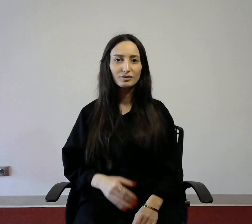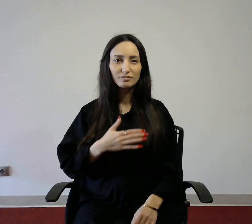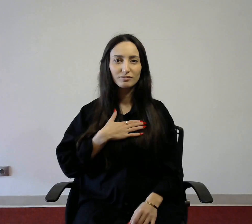mən